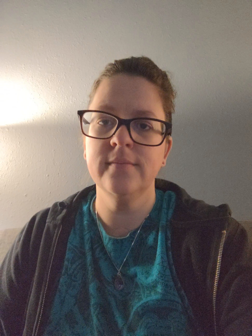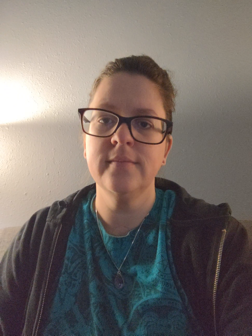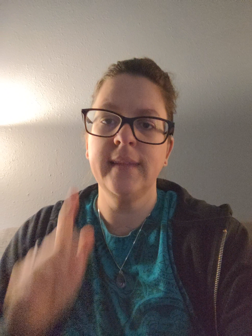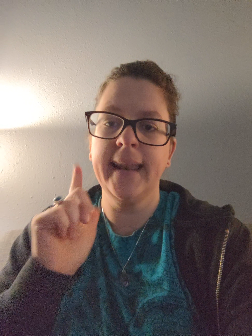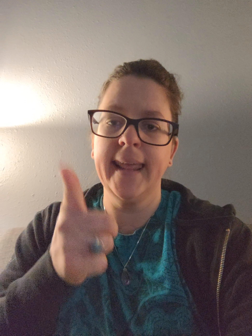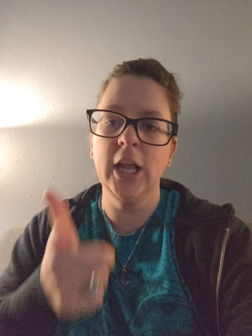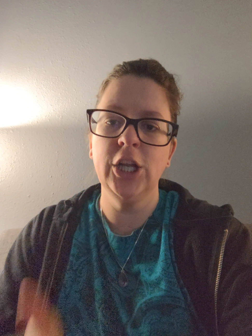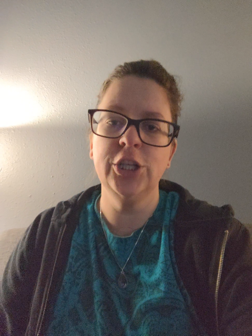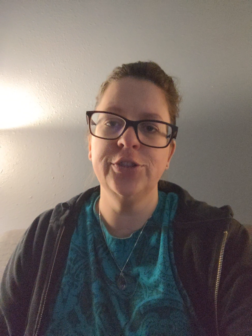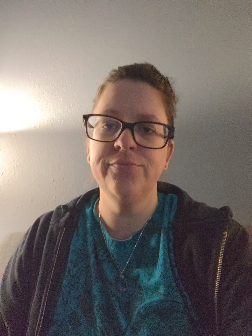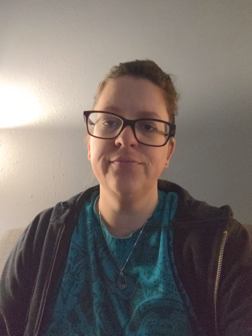later